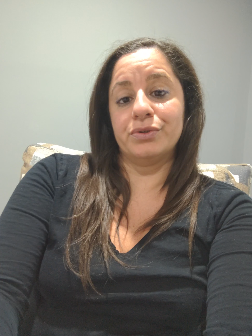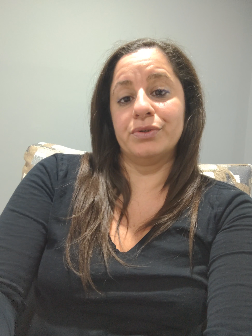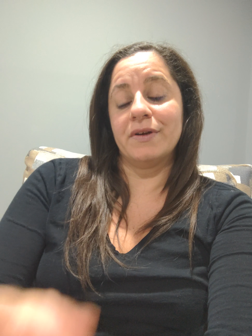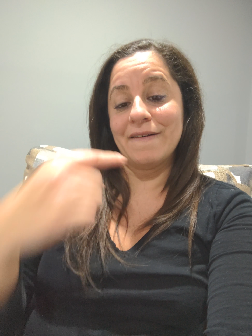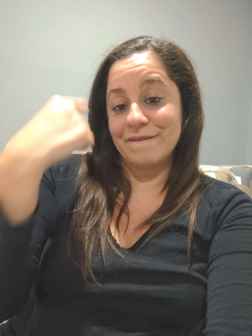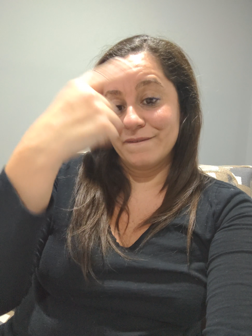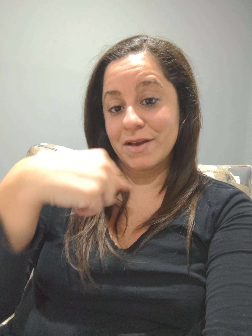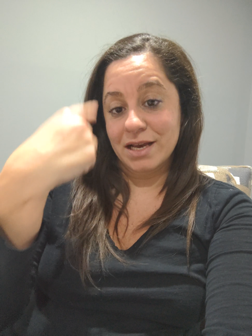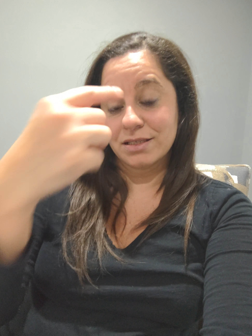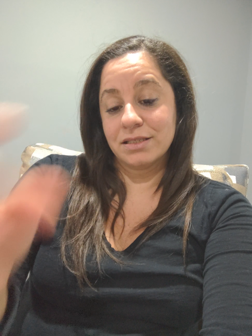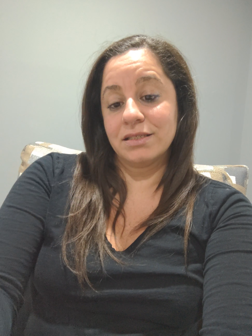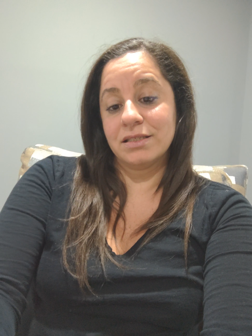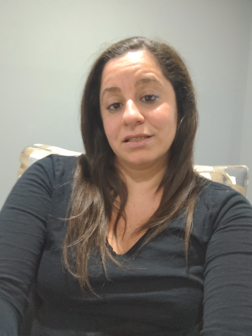face